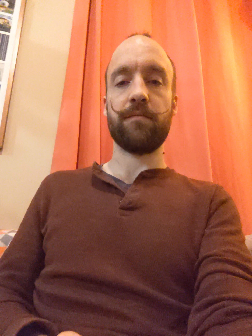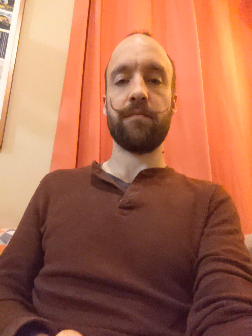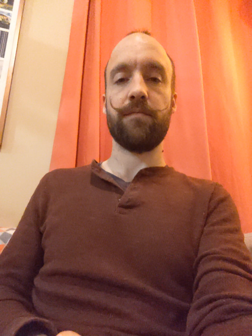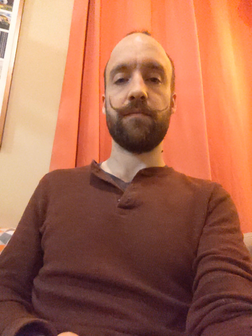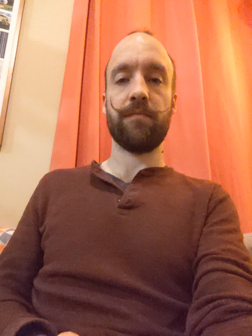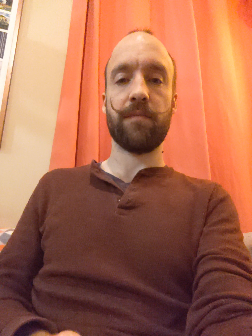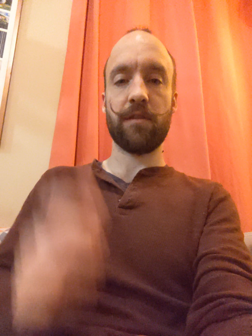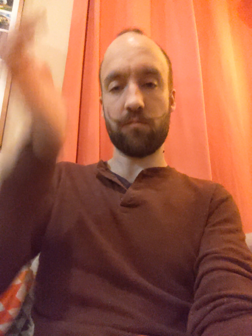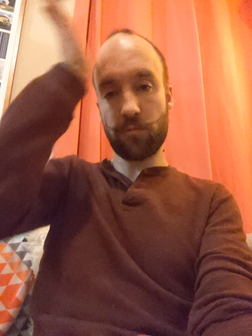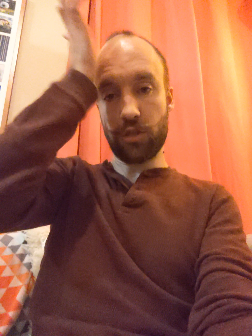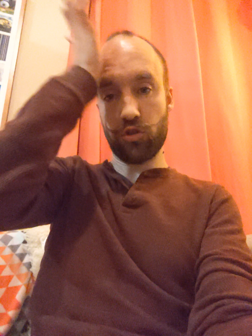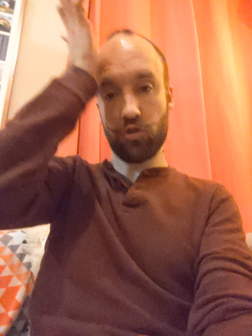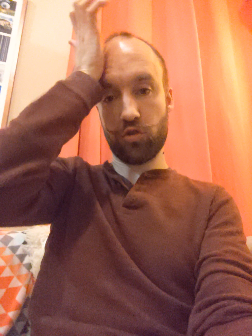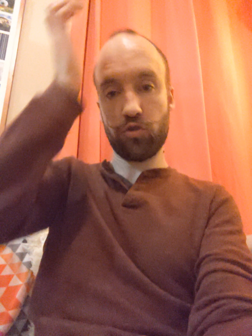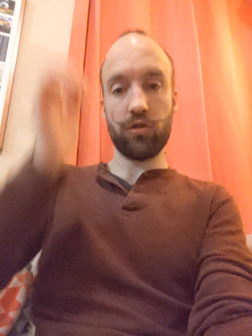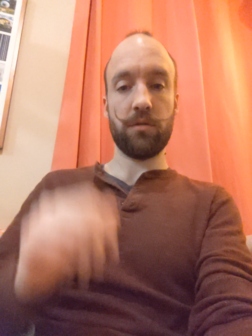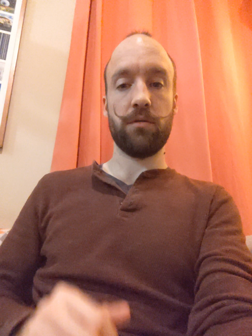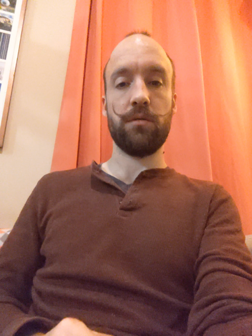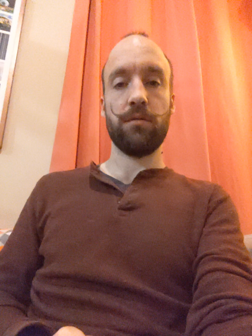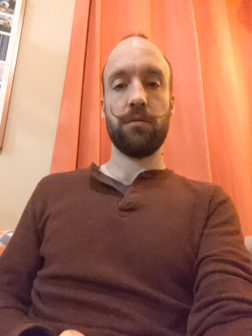garbage